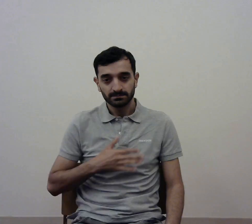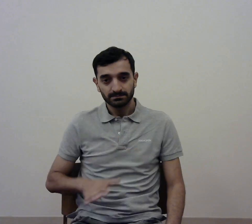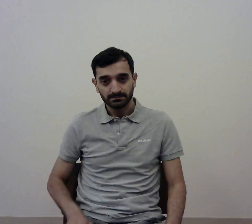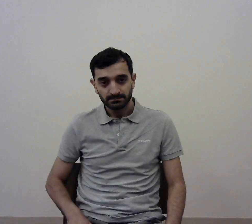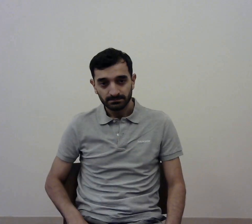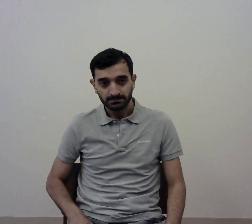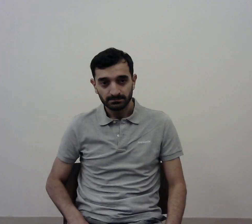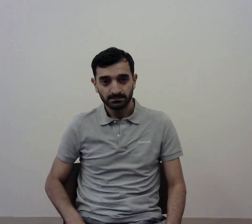ayaq